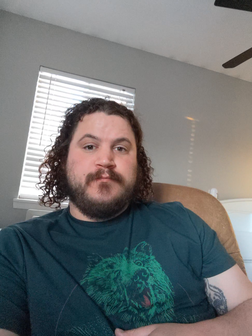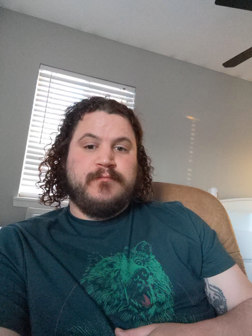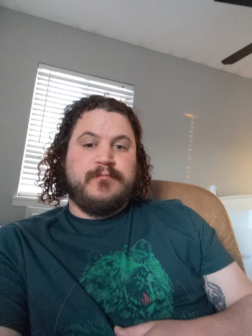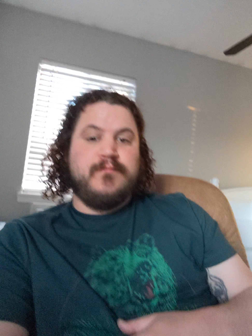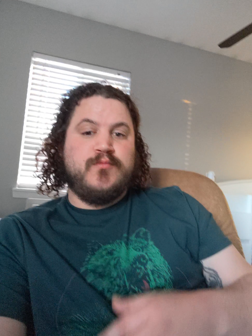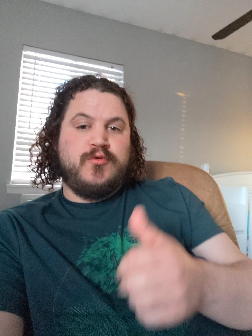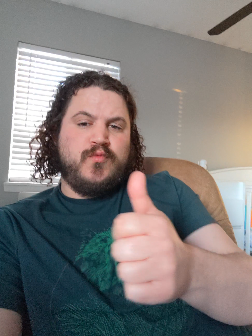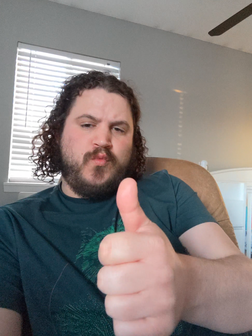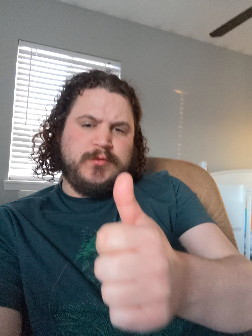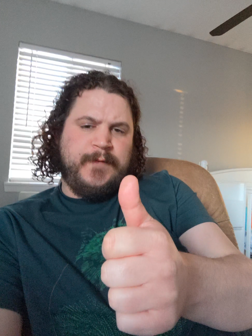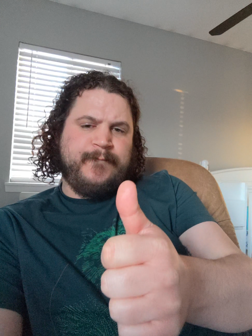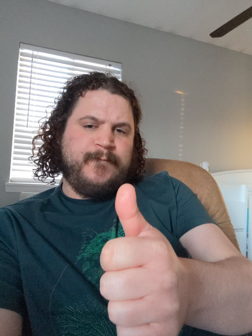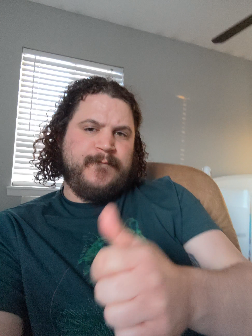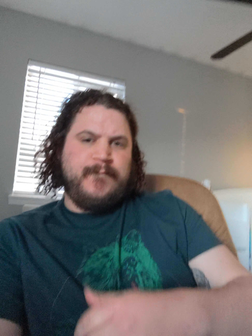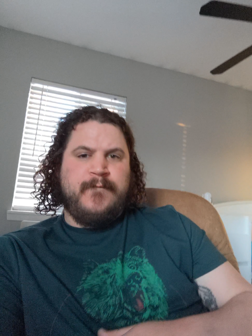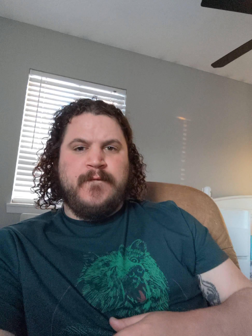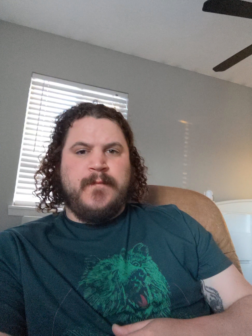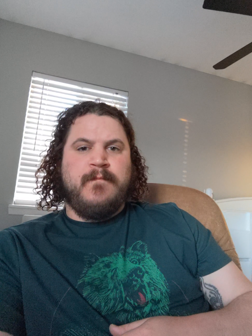yourself